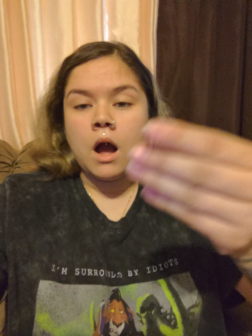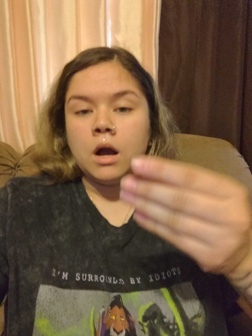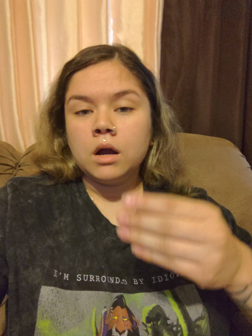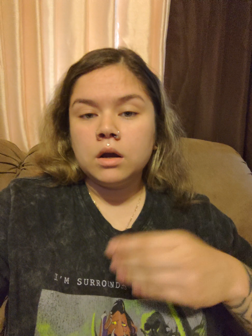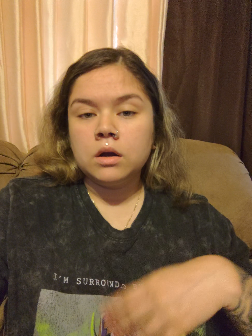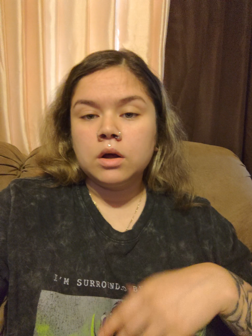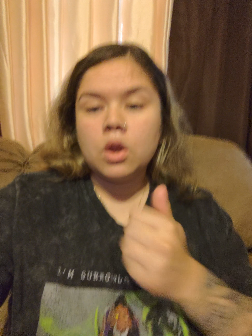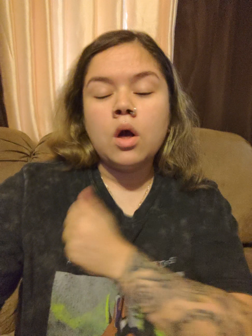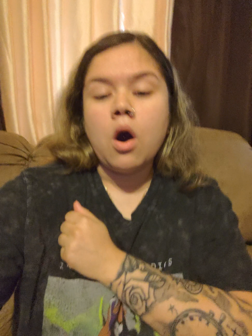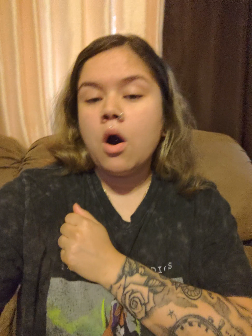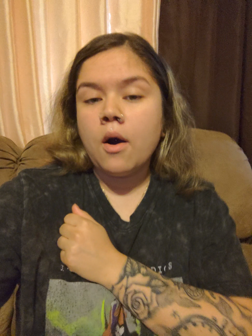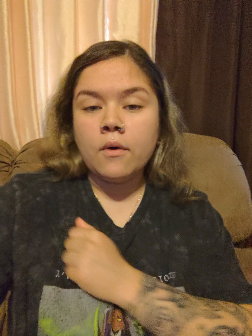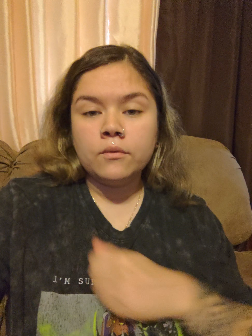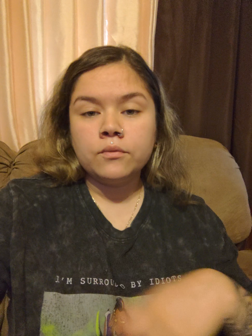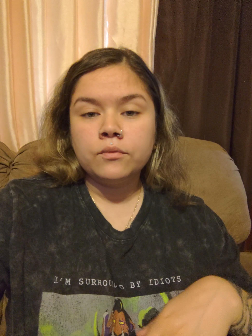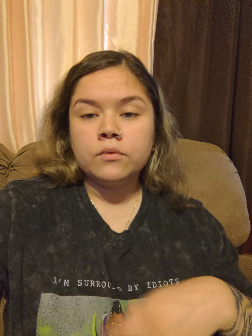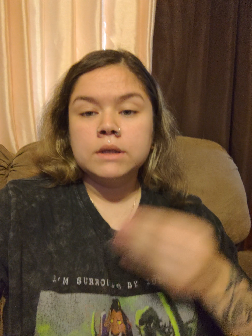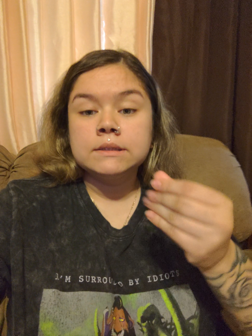love